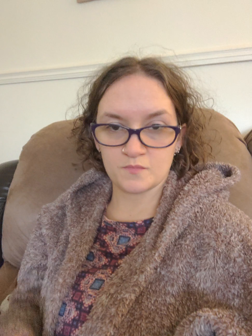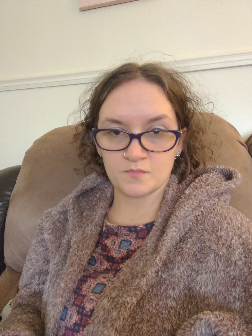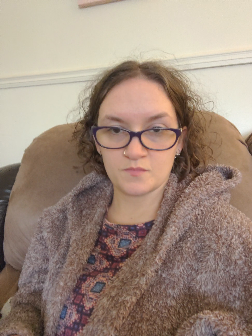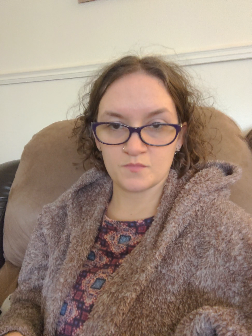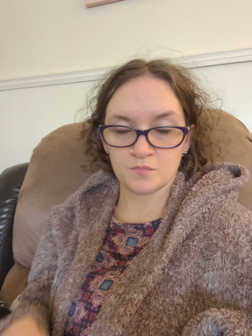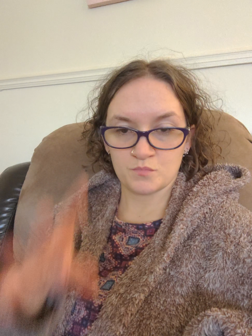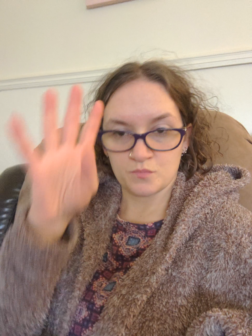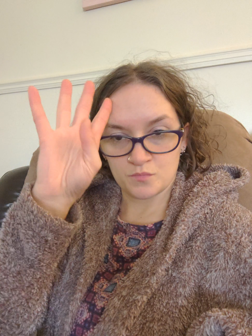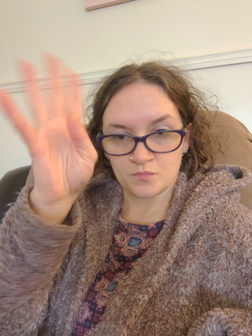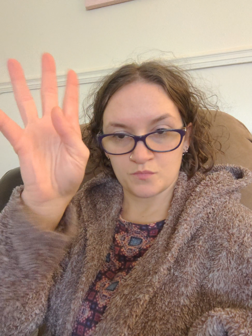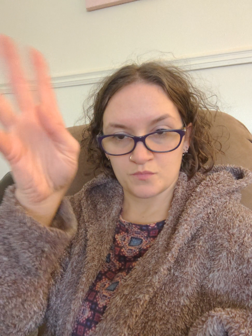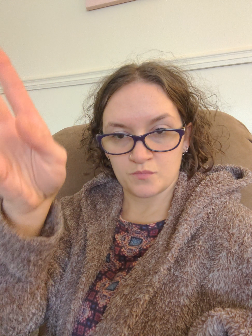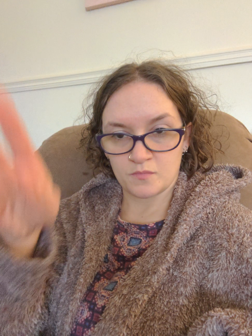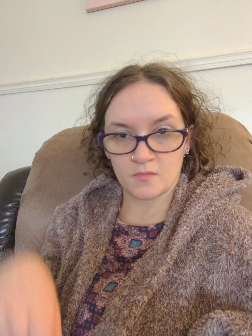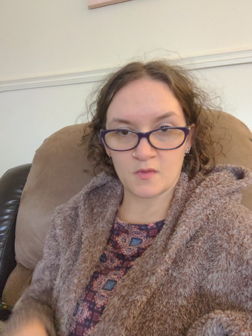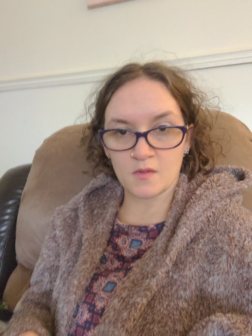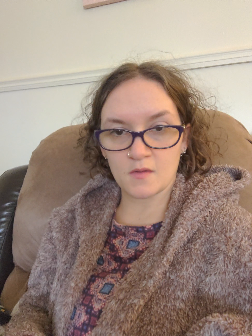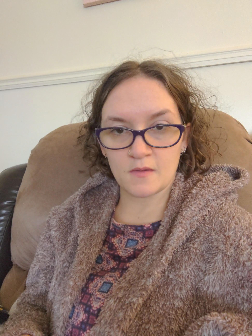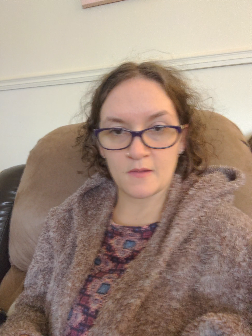pretend